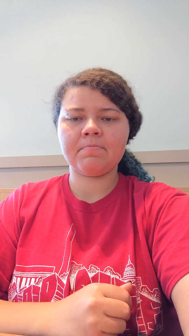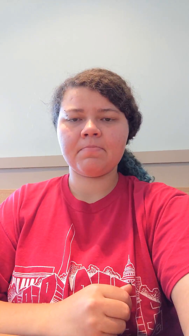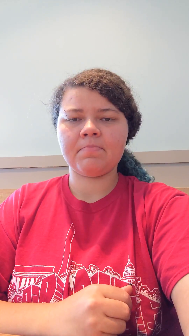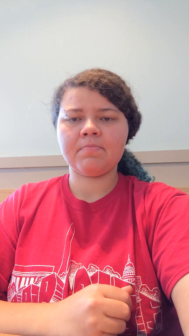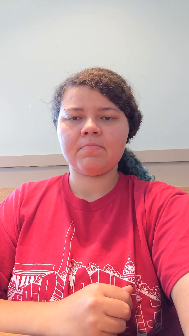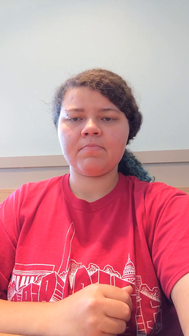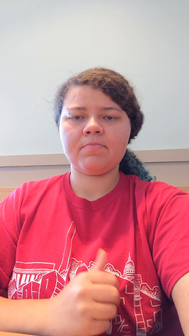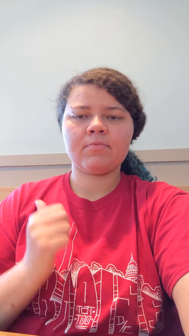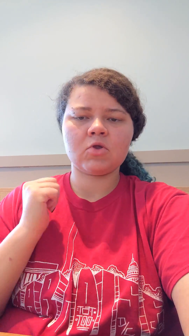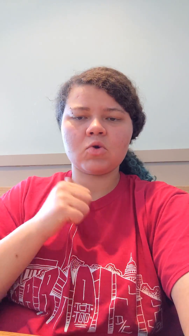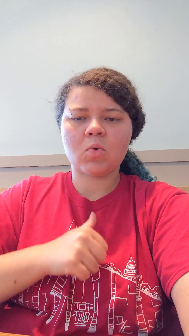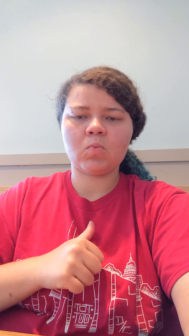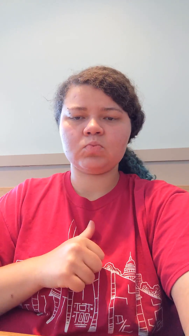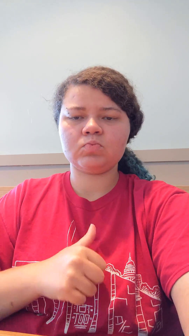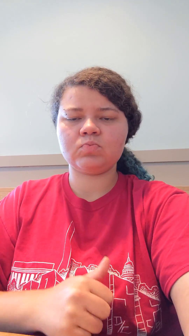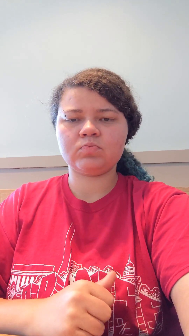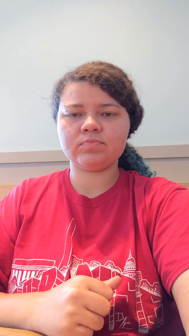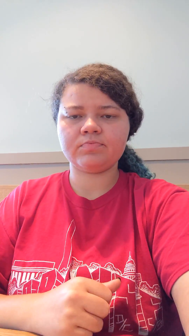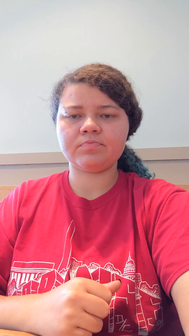coats